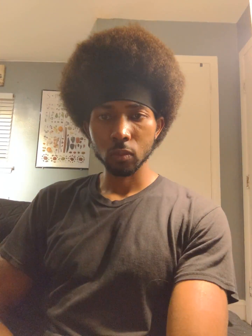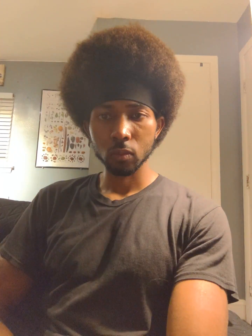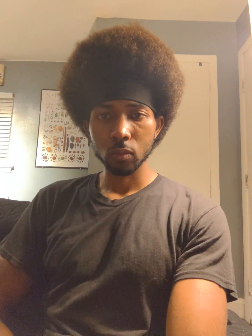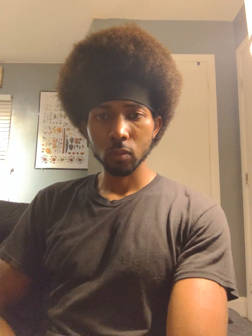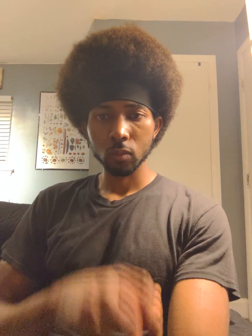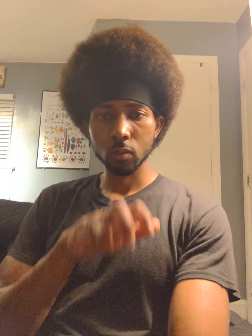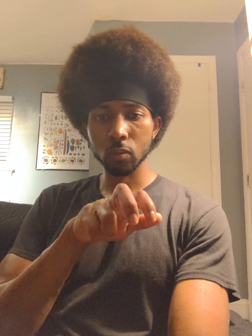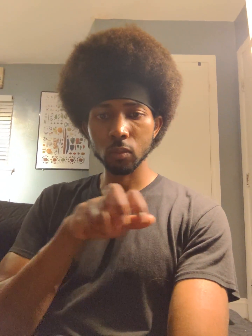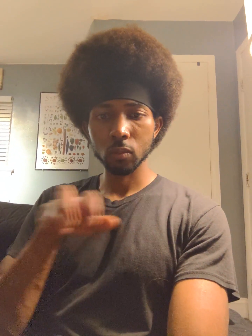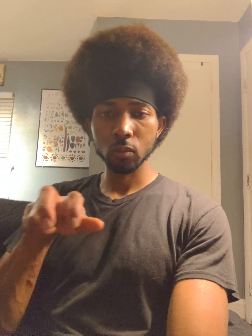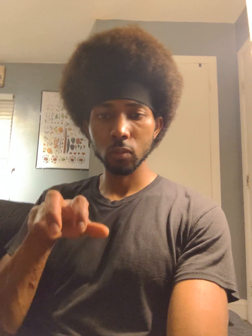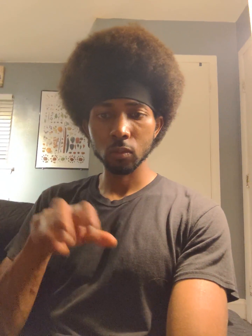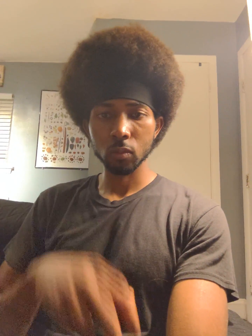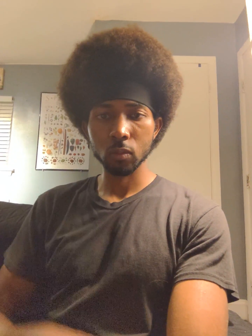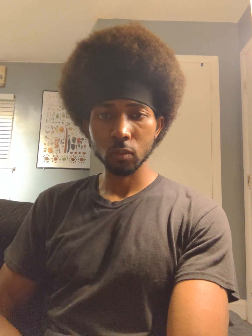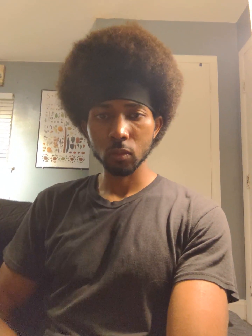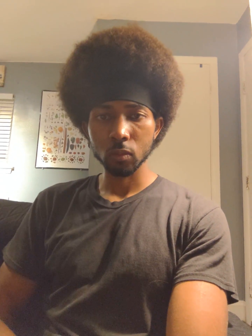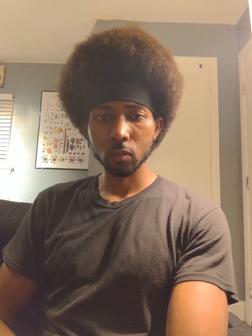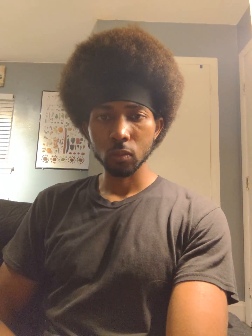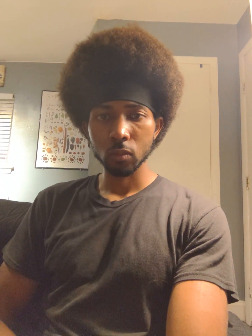bench